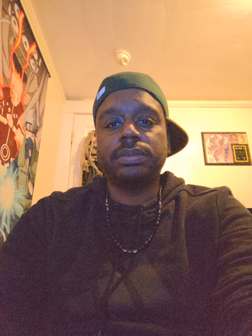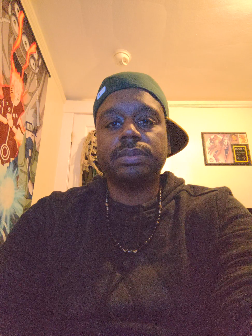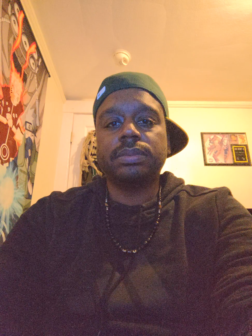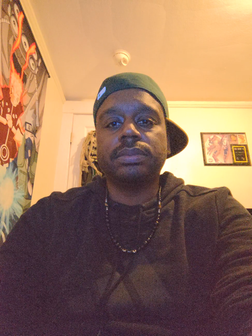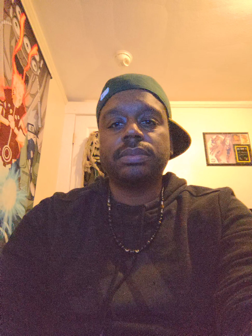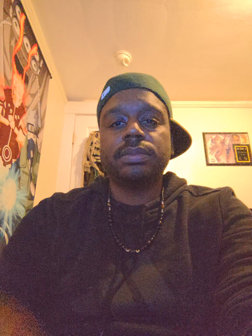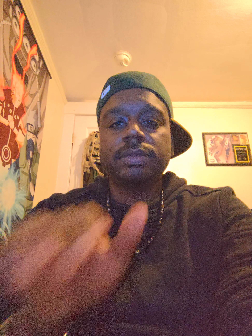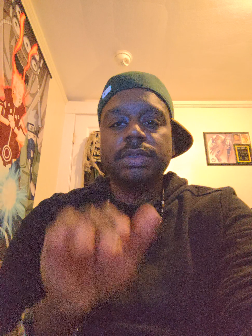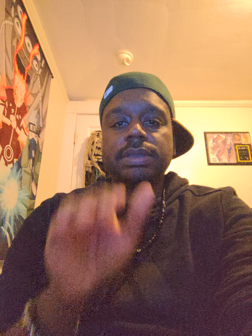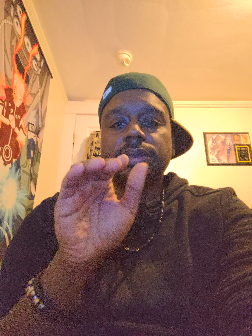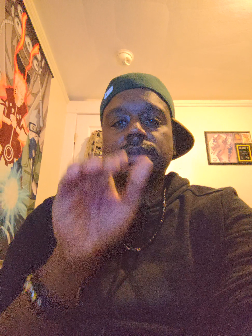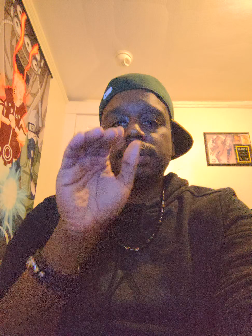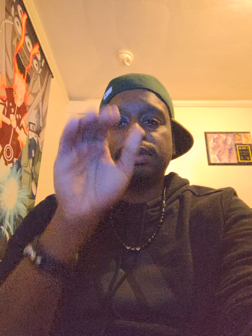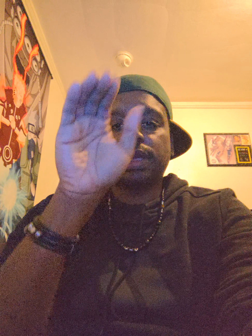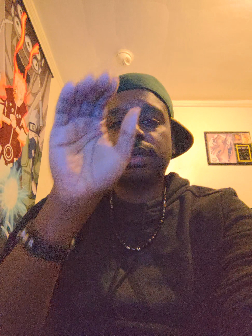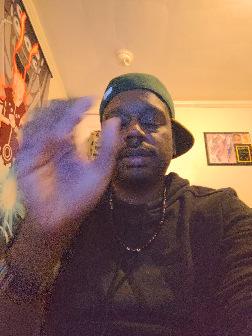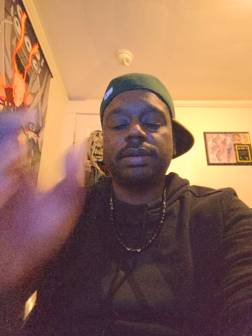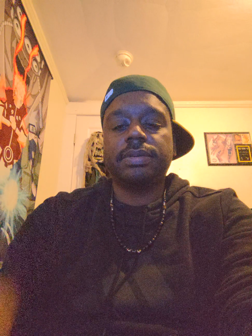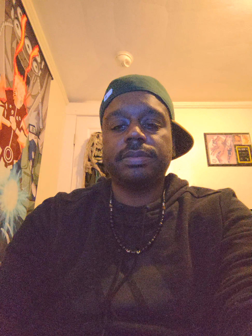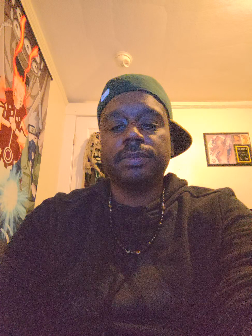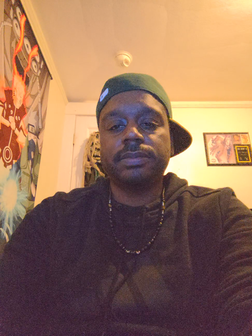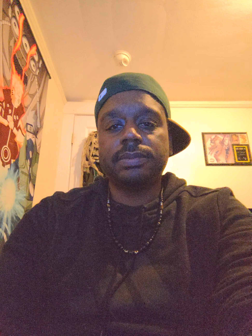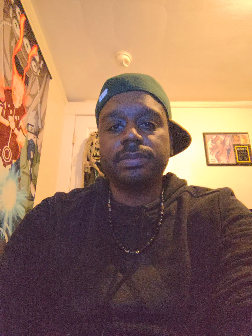stairs